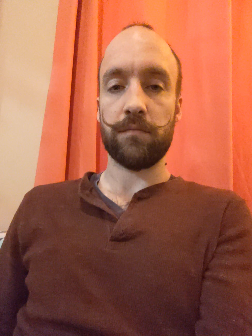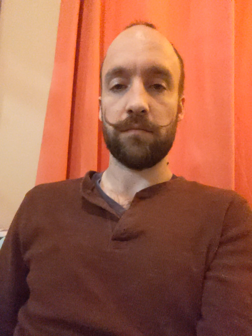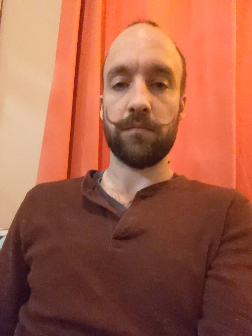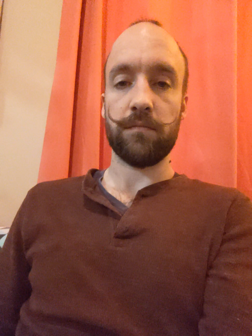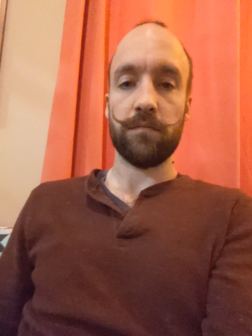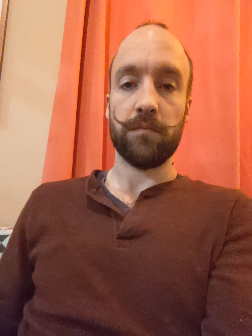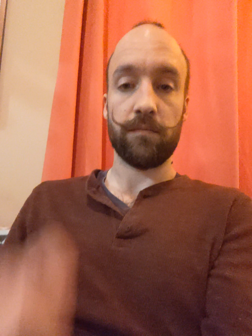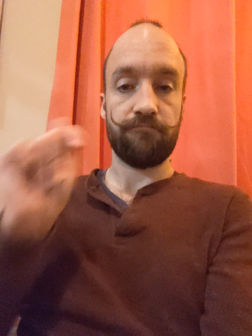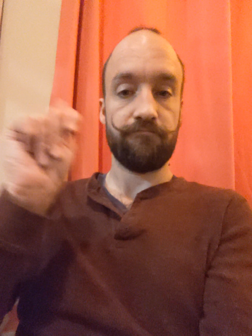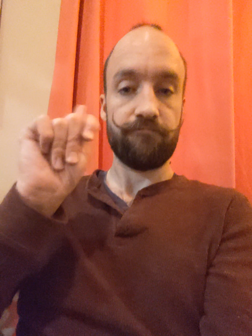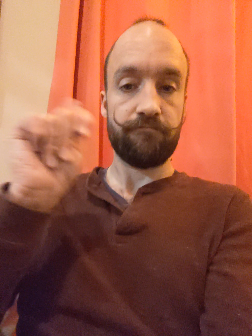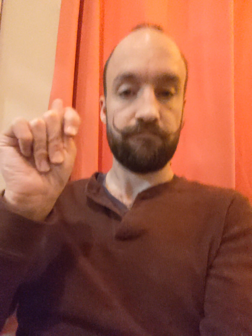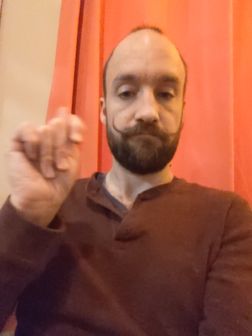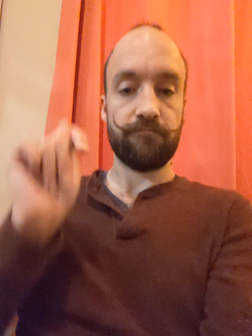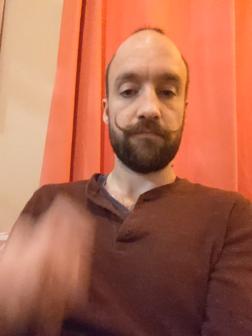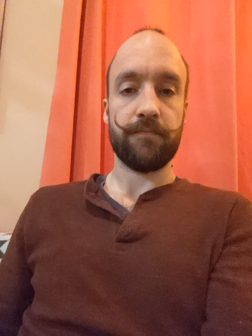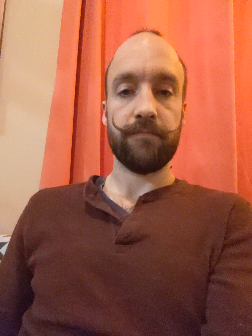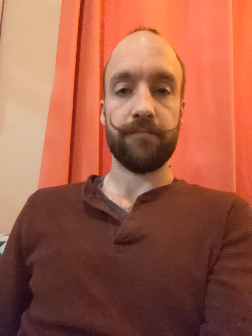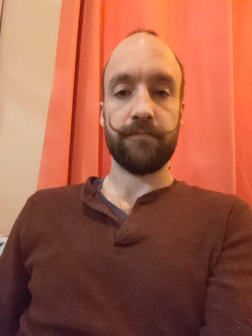potty